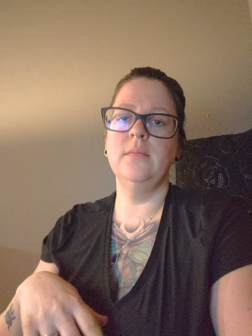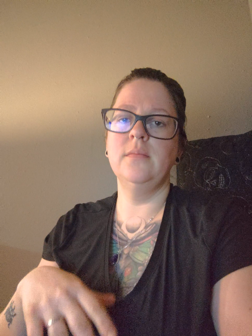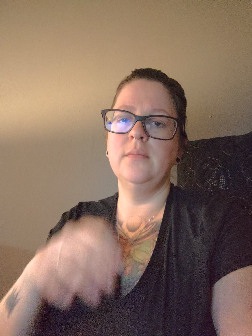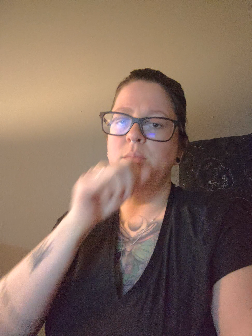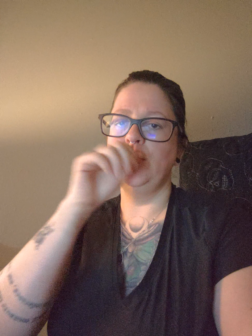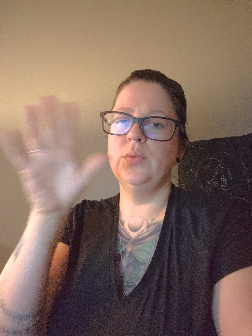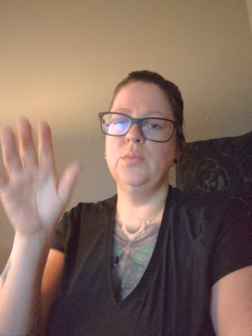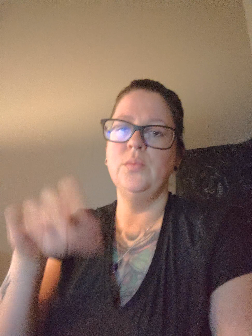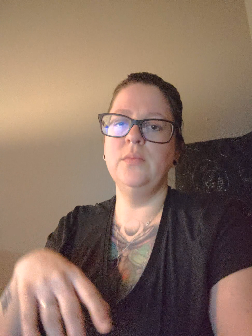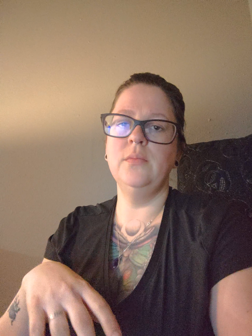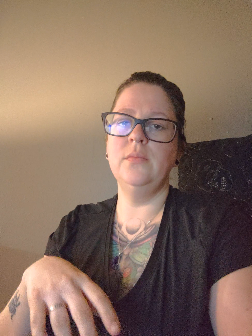balloon